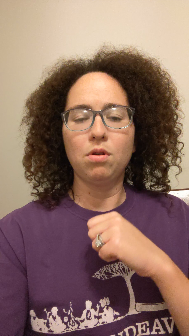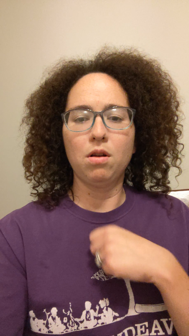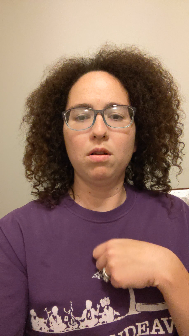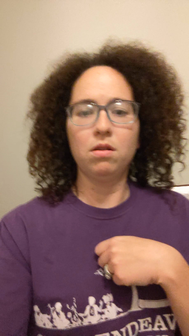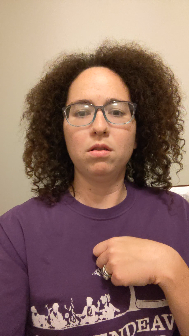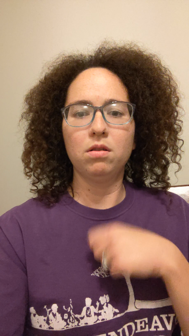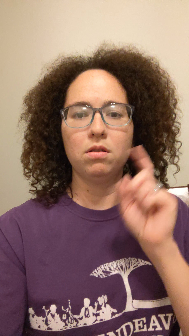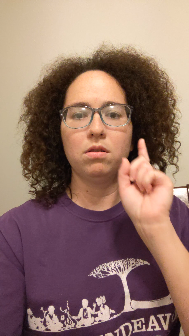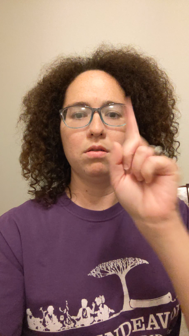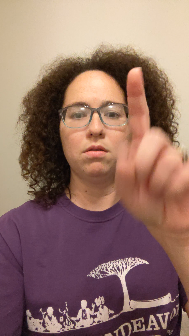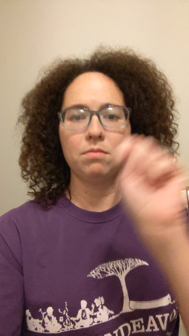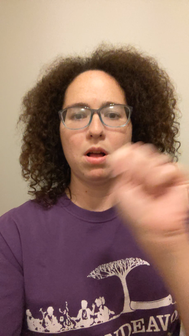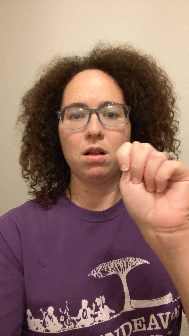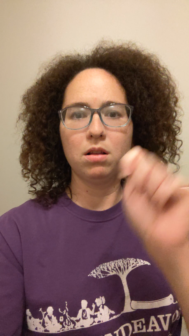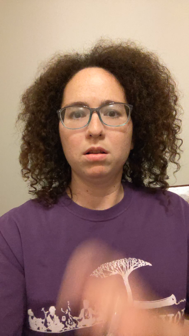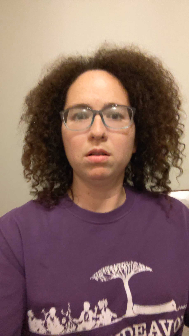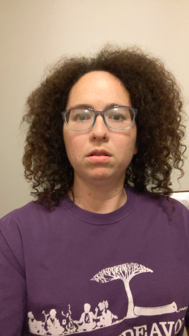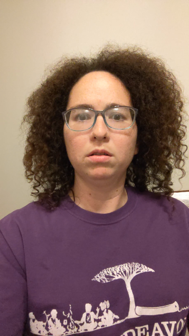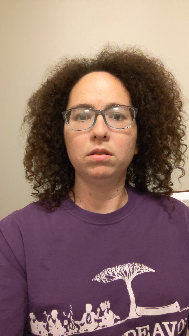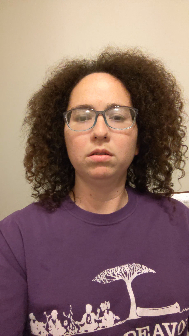go potty